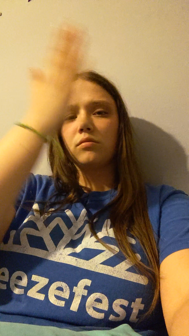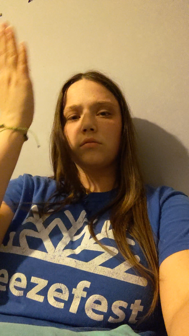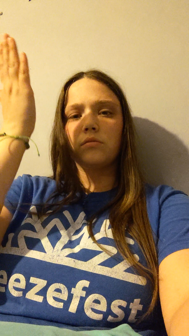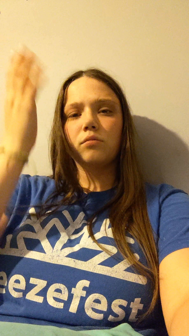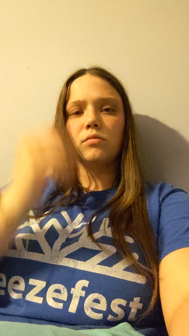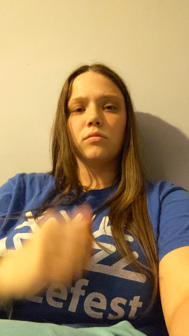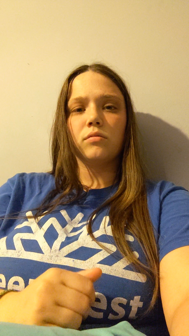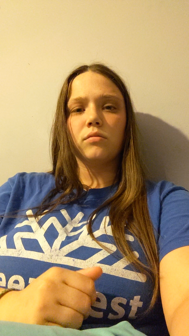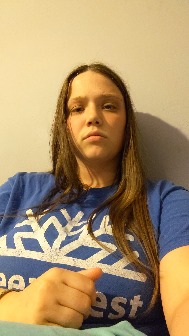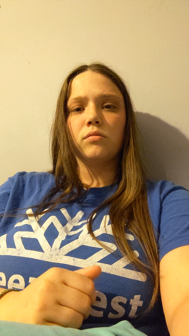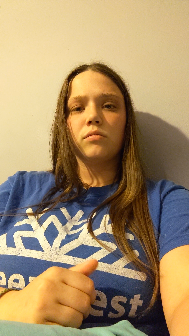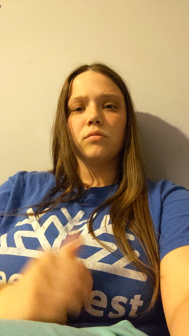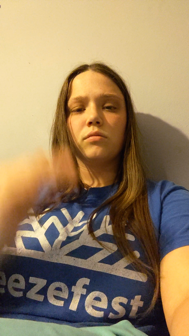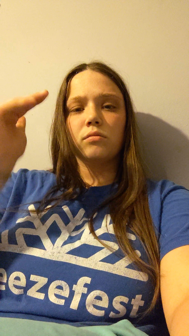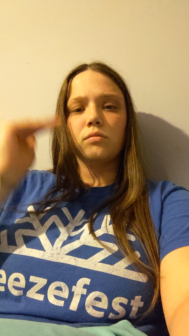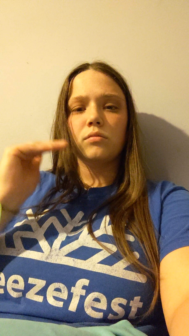short